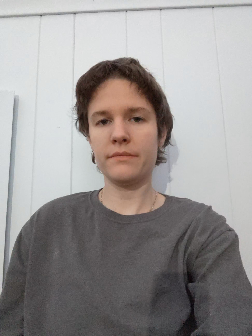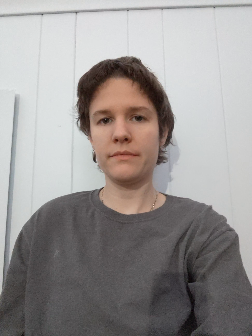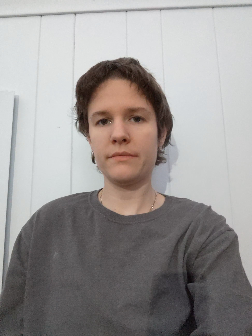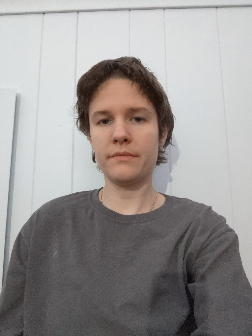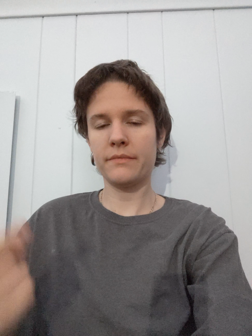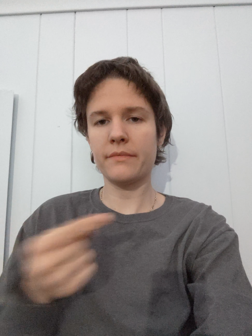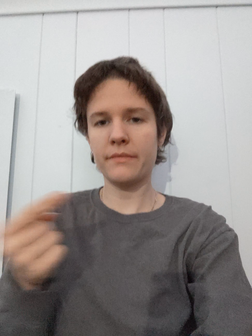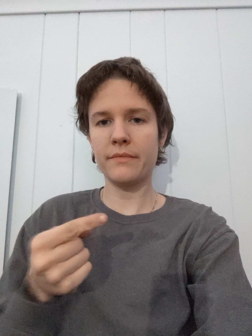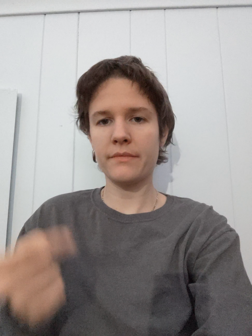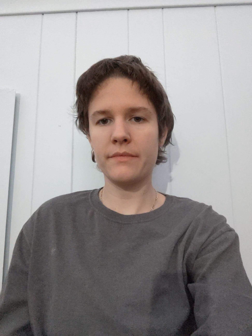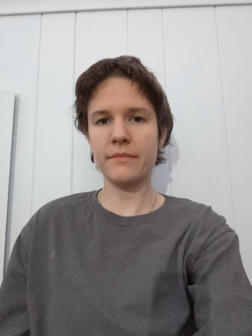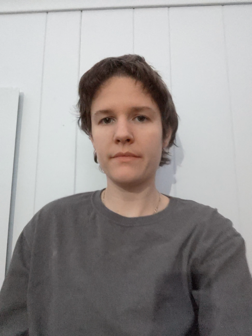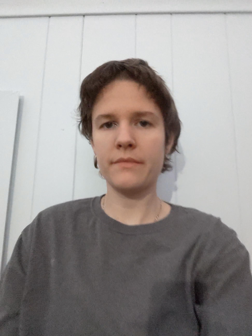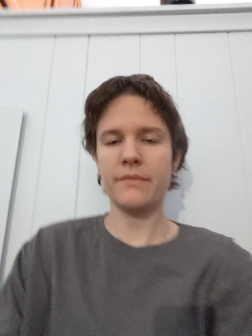owie